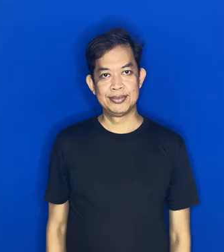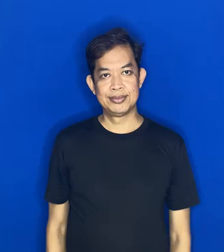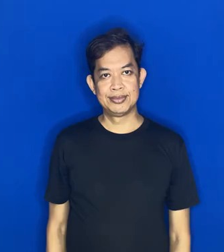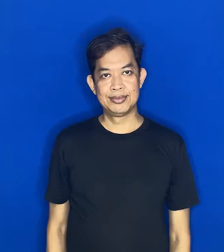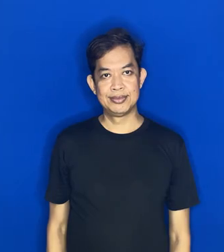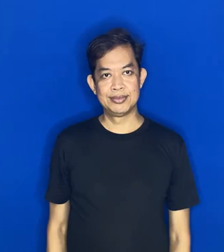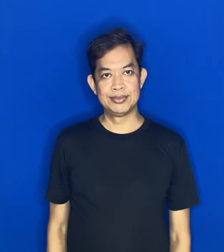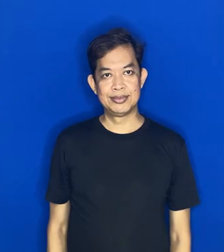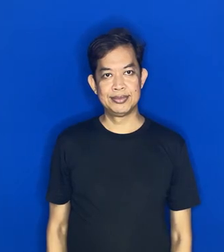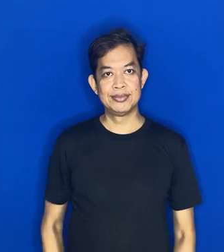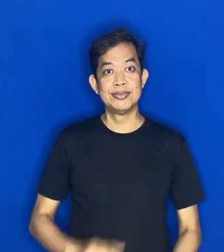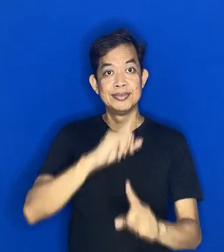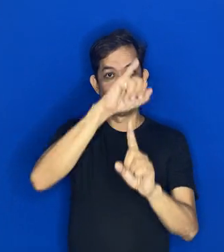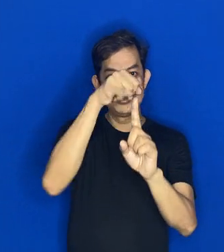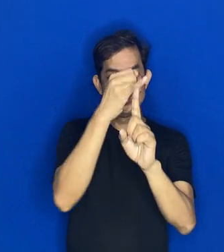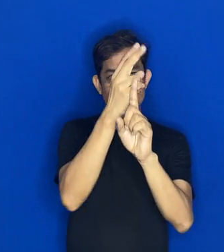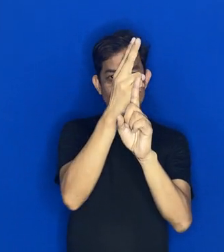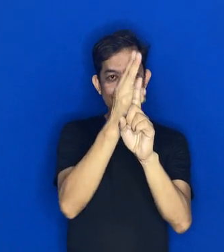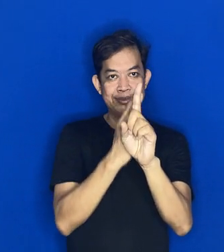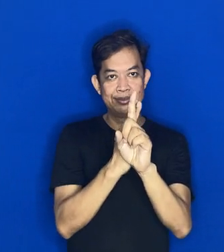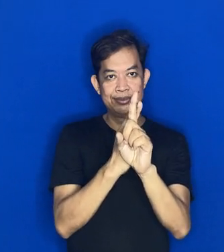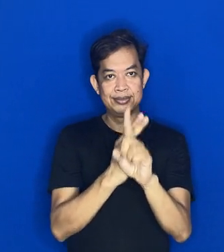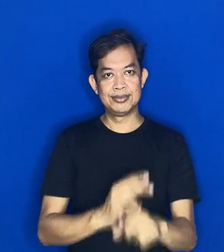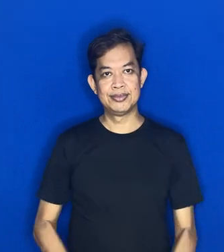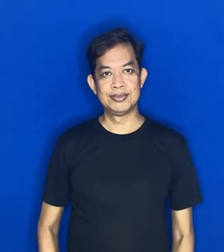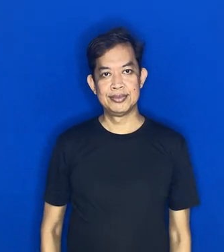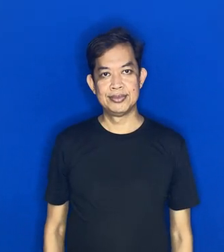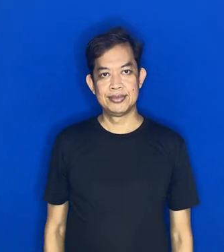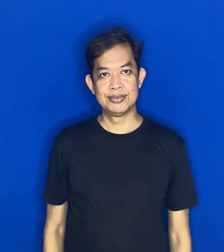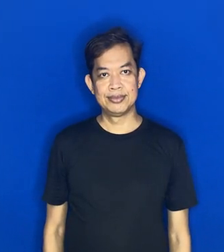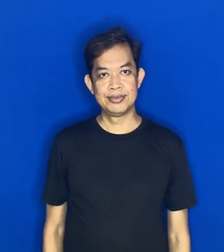june